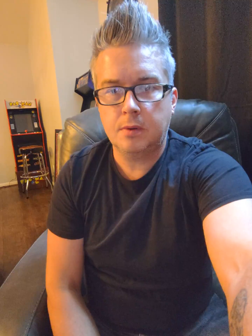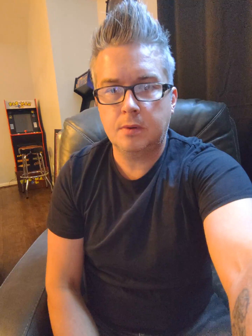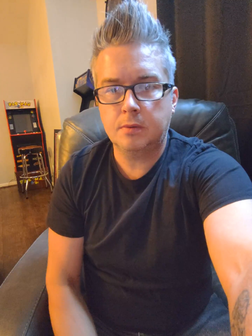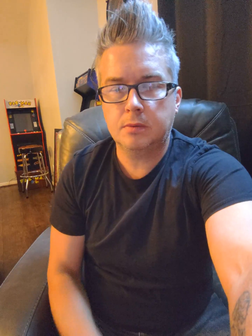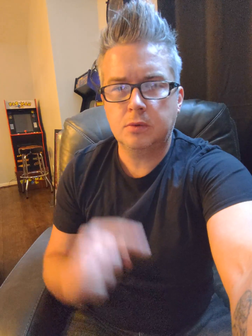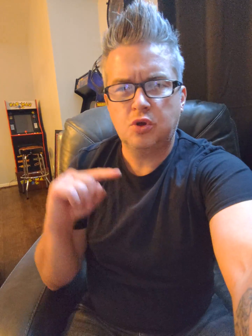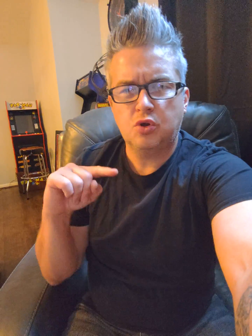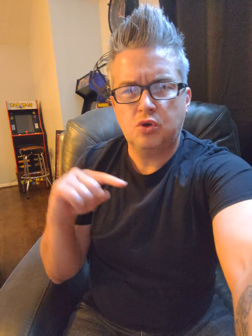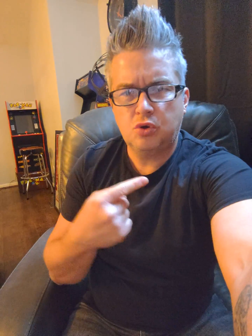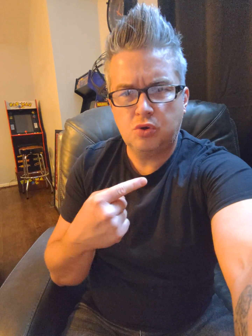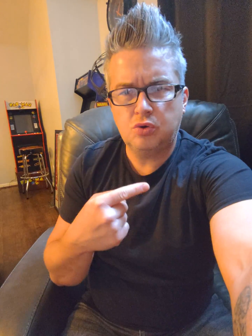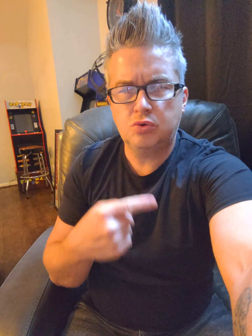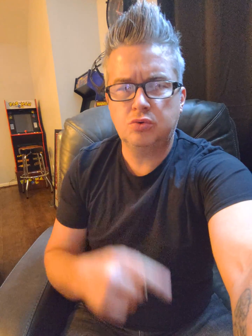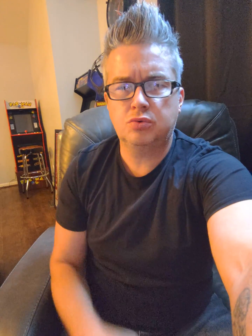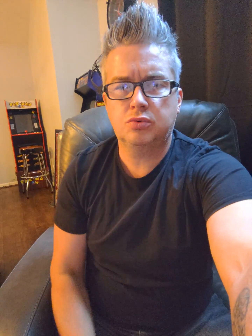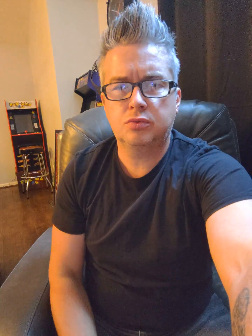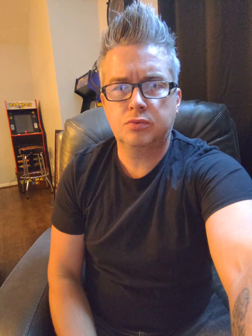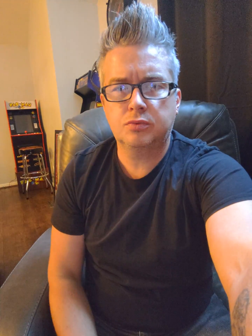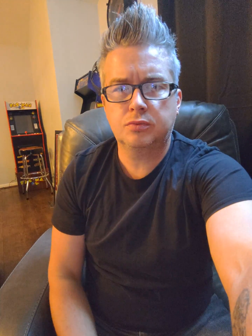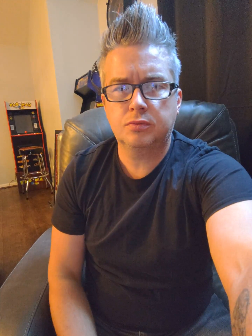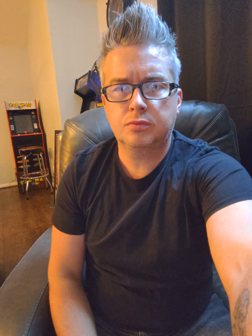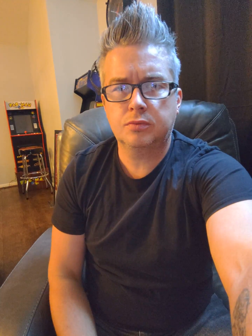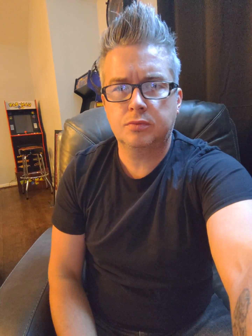hurt